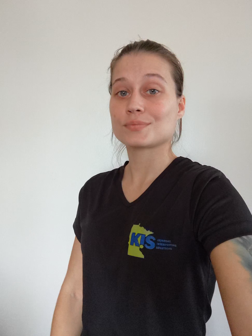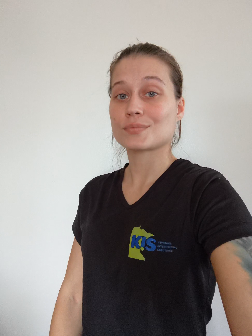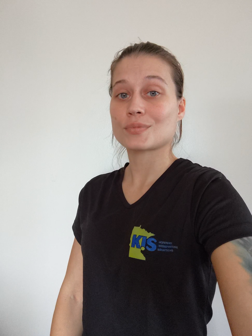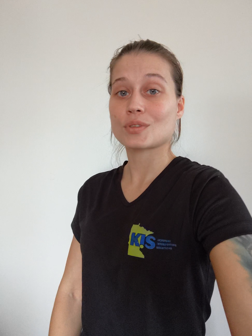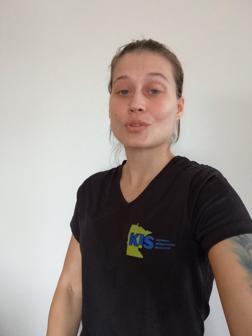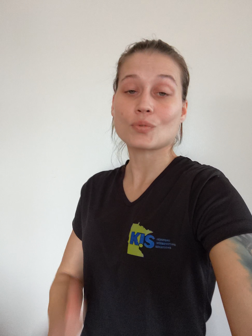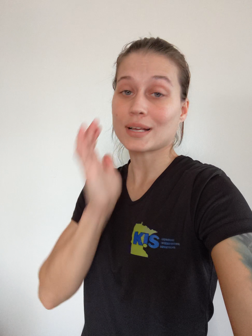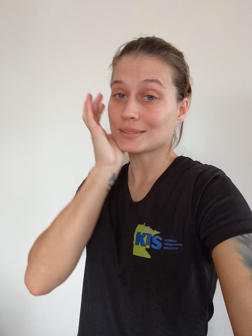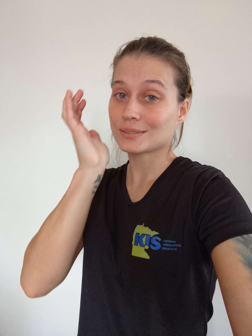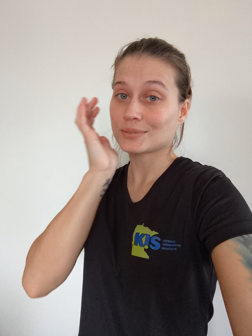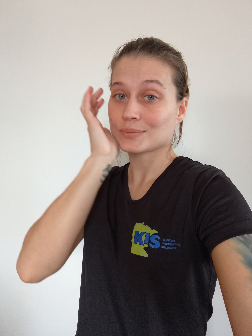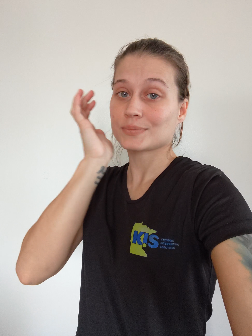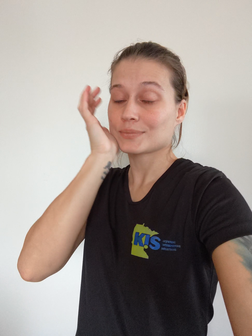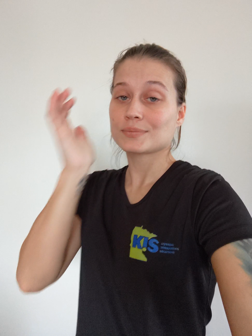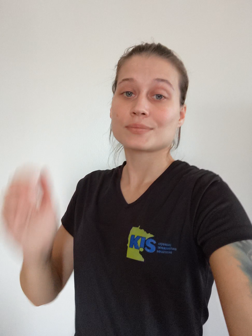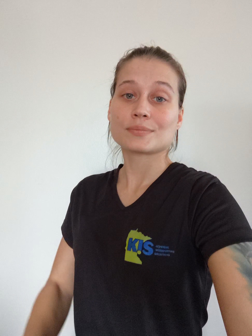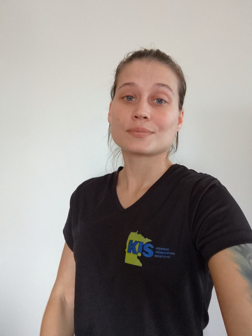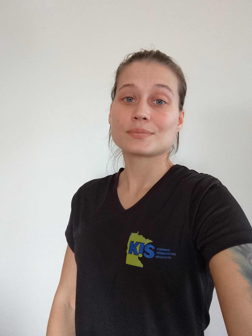grass